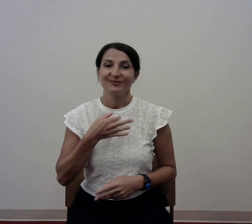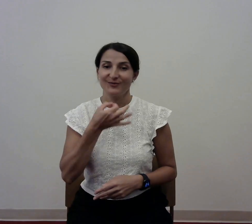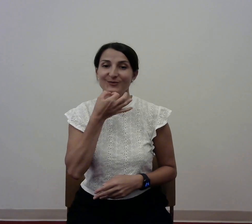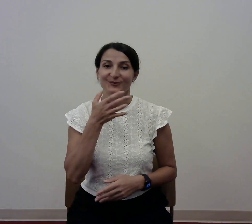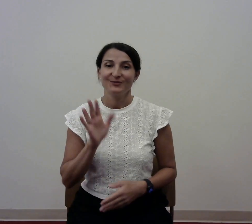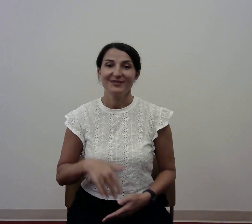xoşu gəlmək